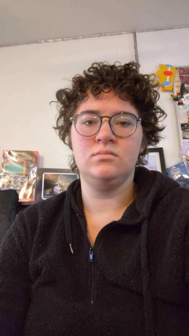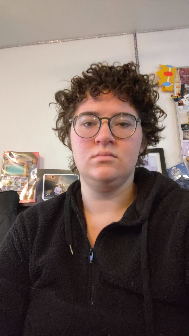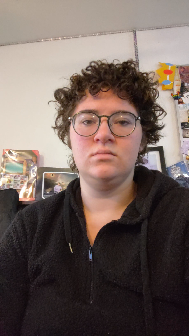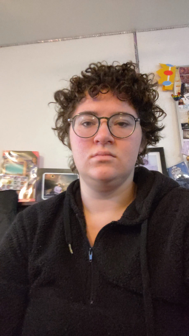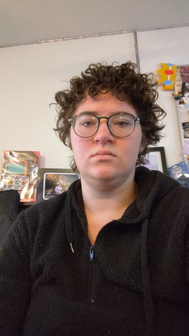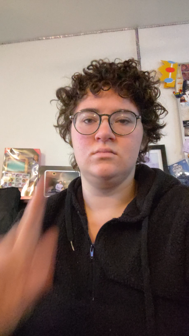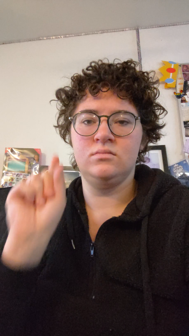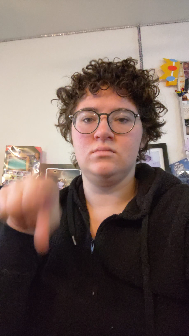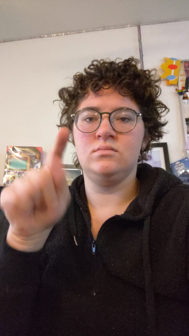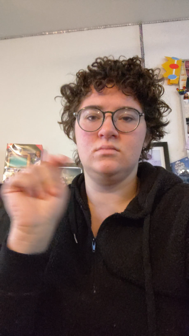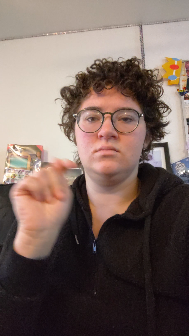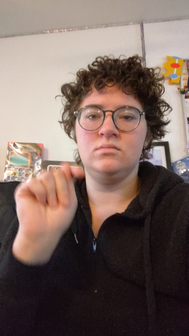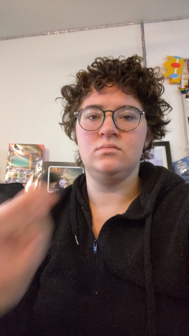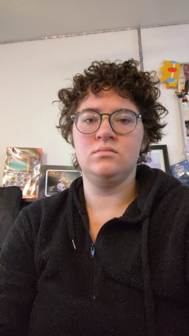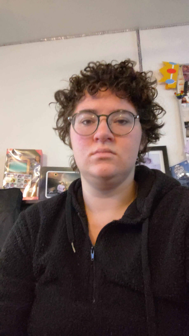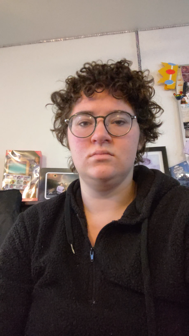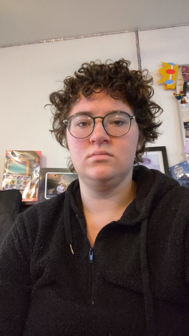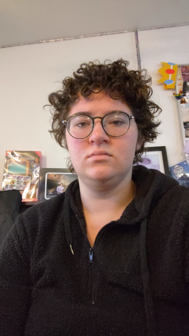go potty